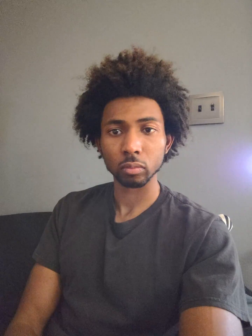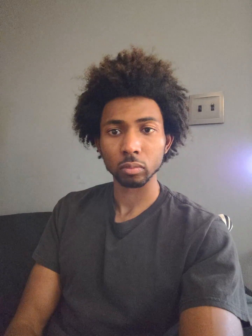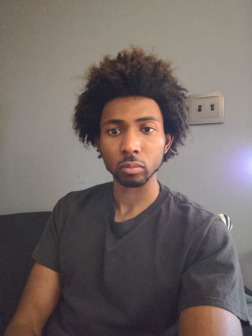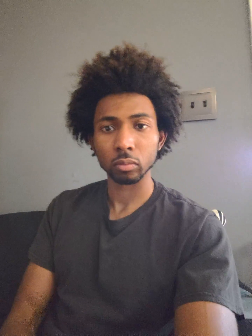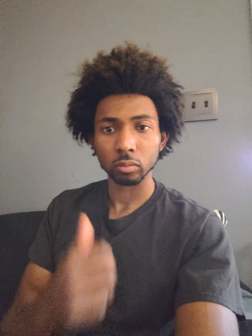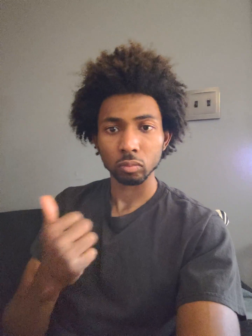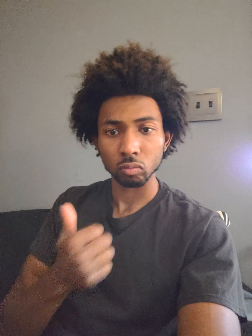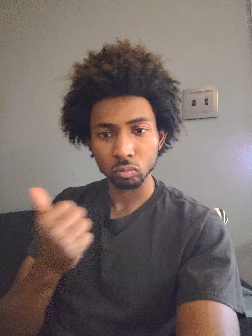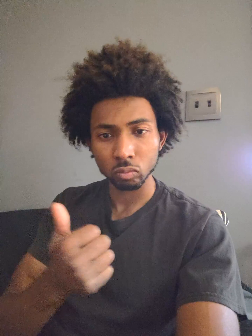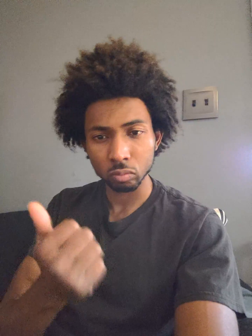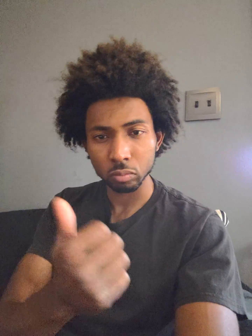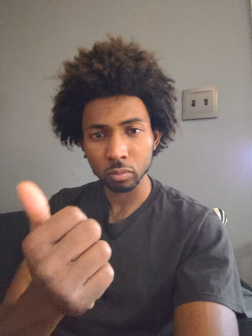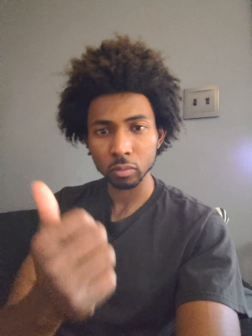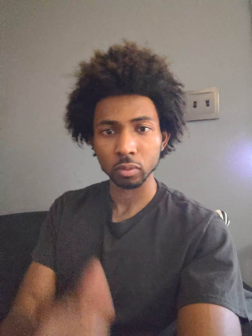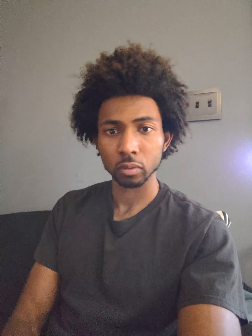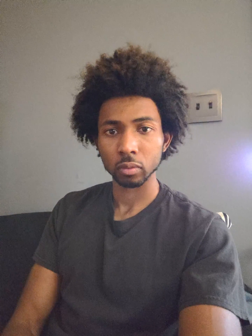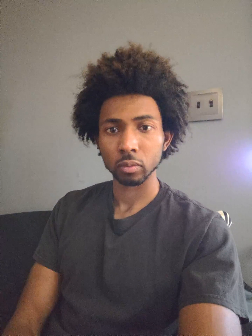chase